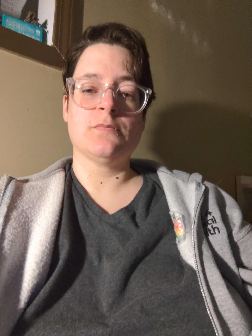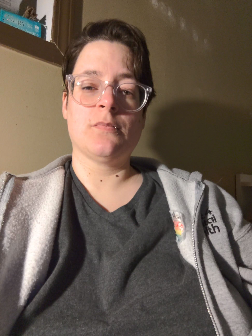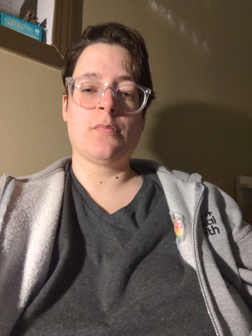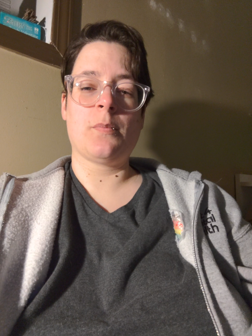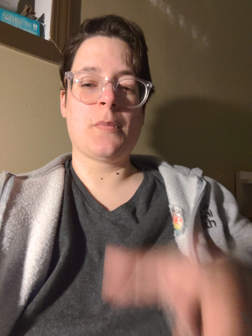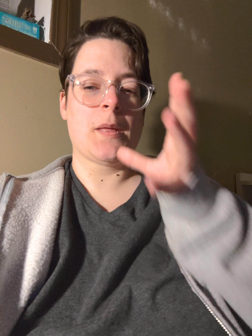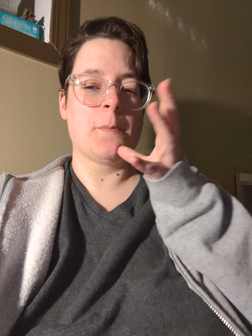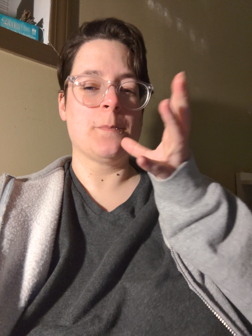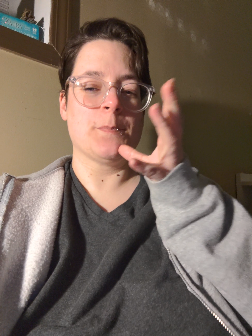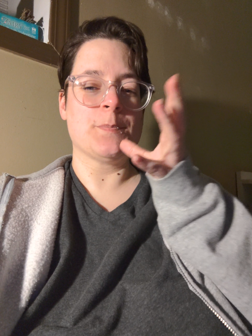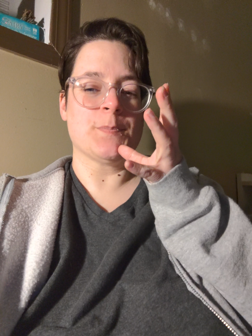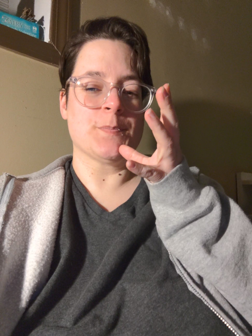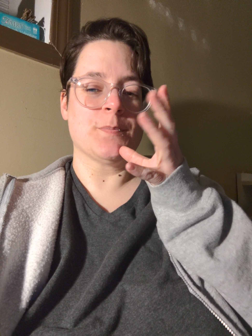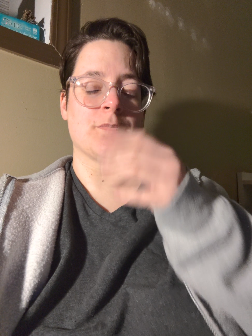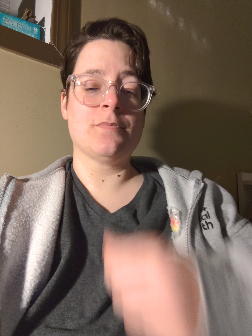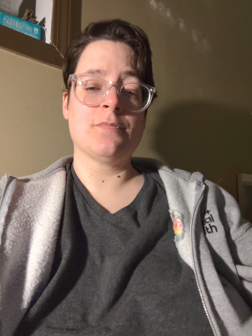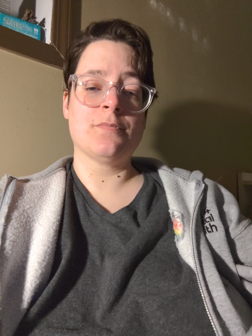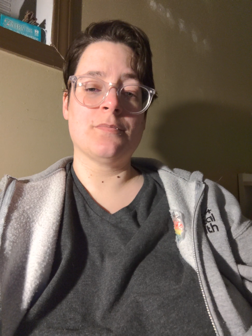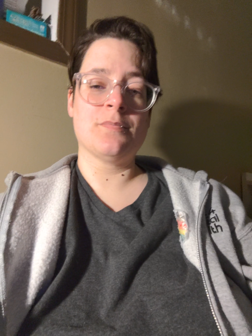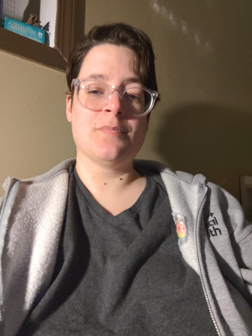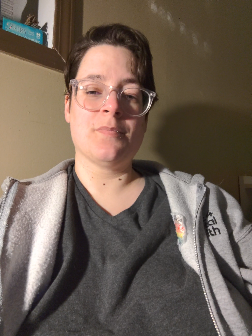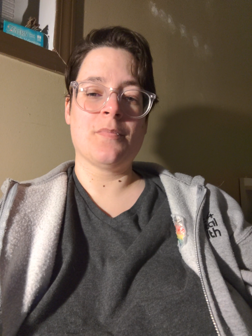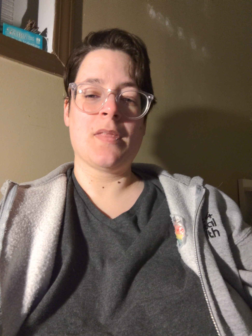mom